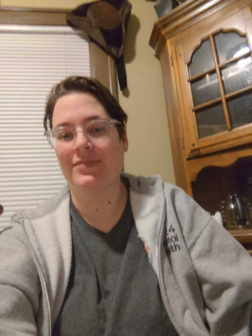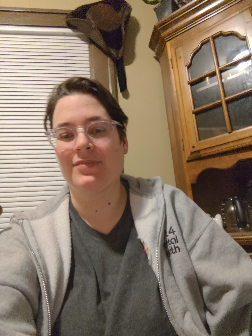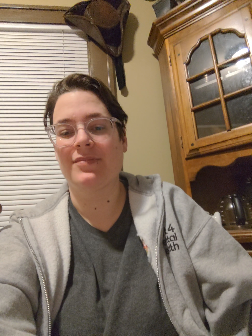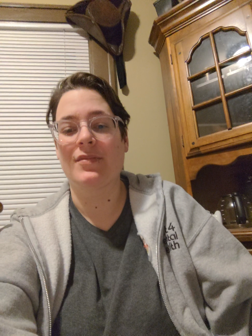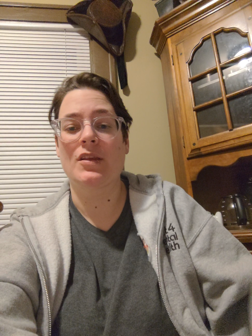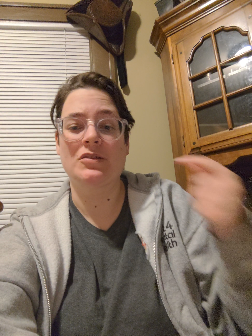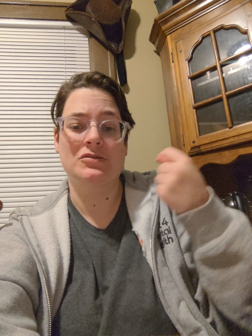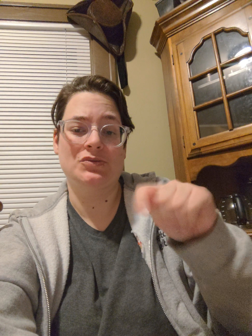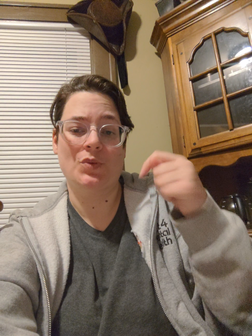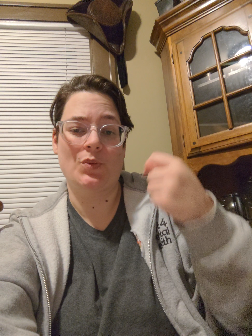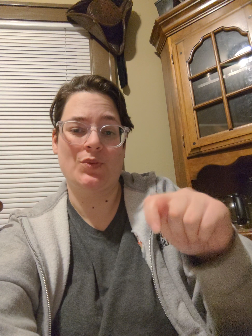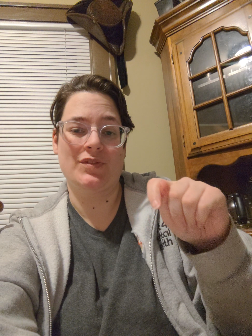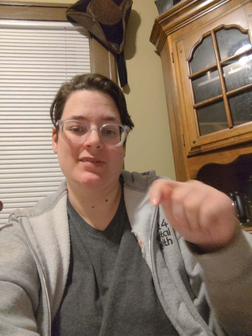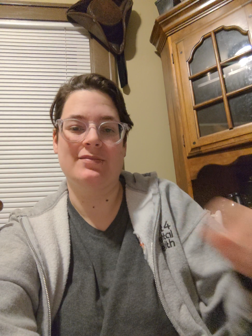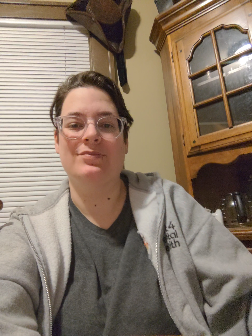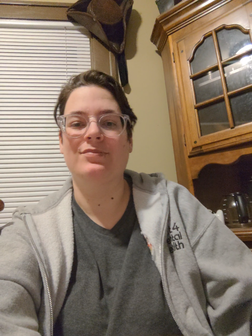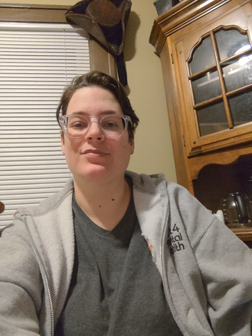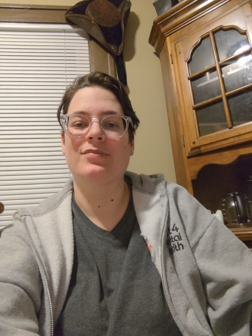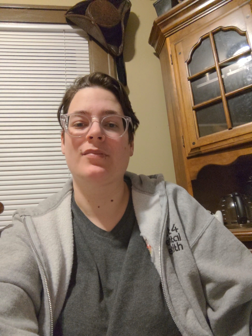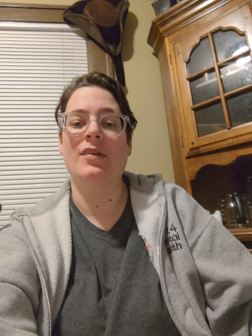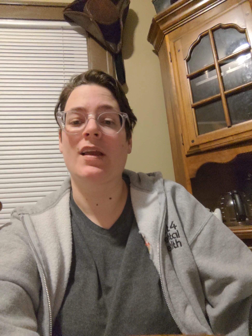toy